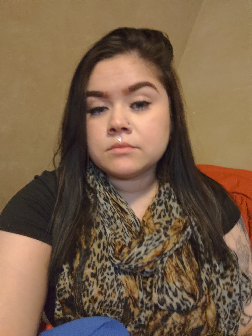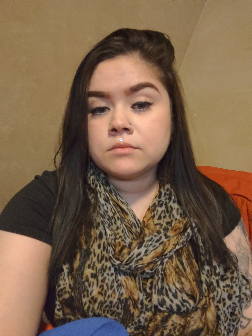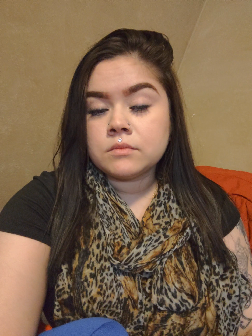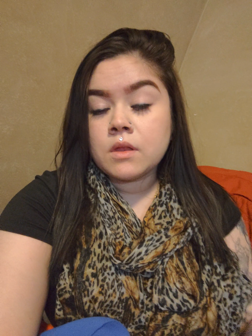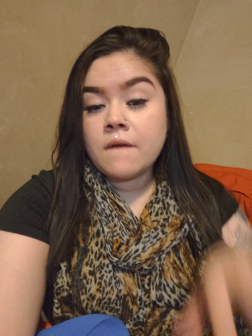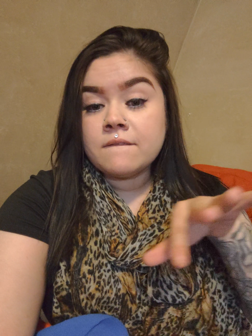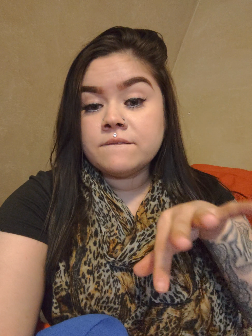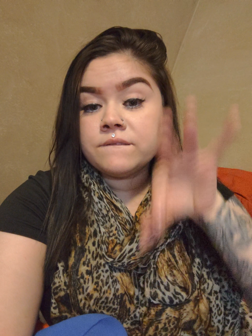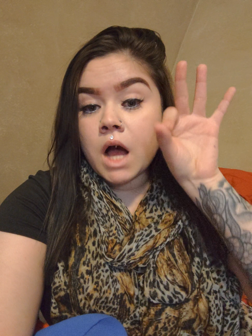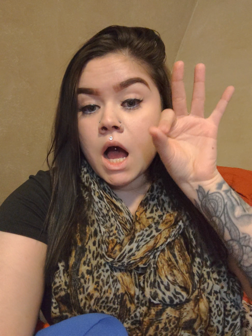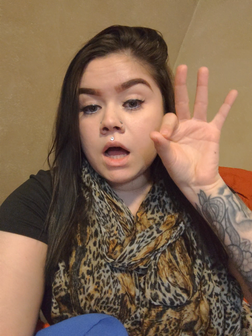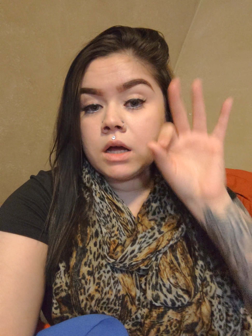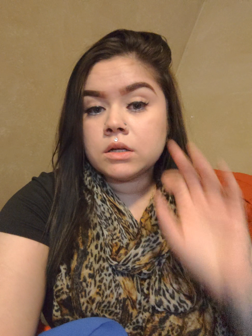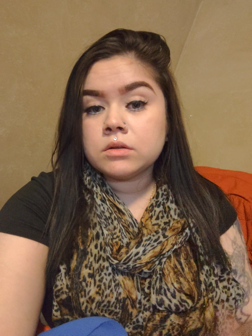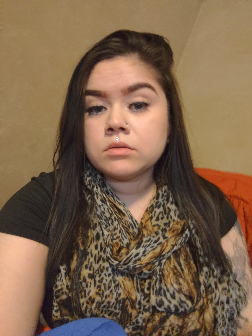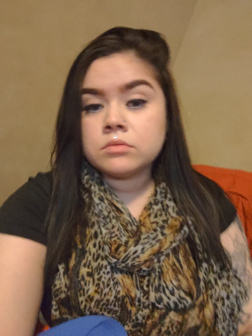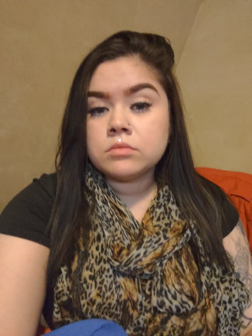find